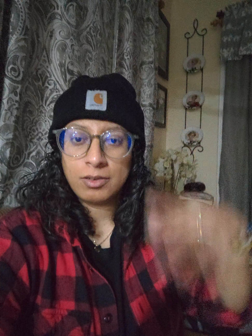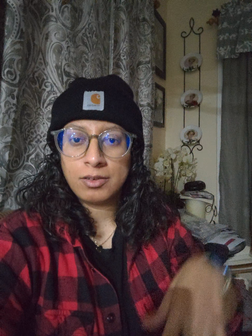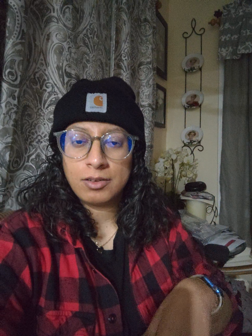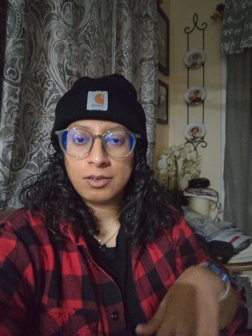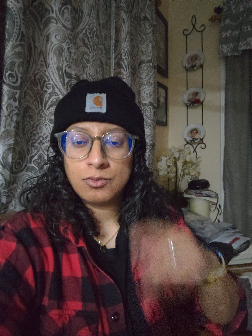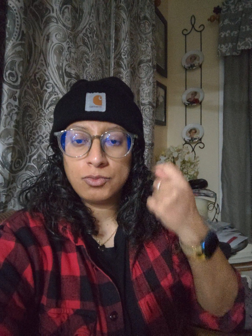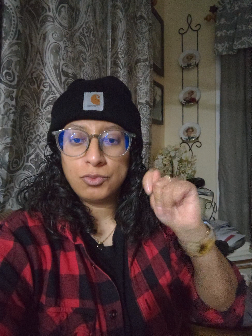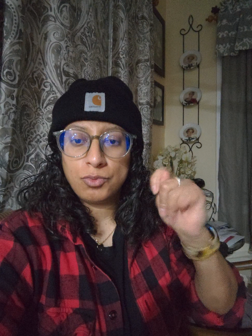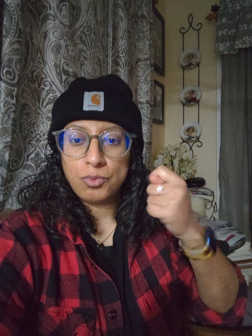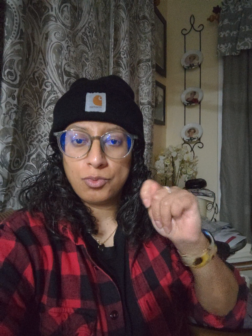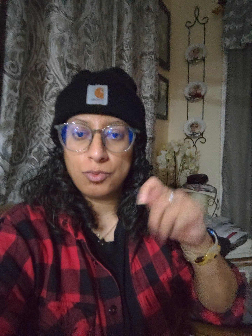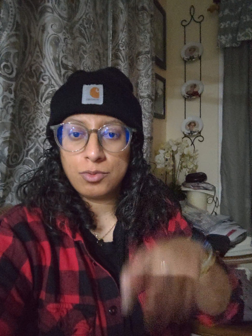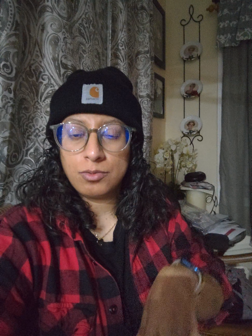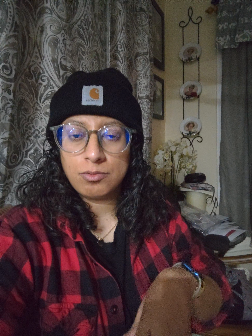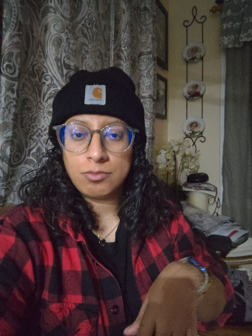toy